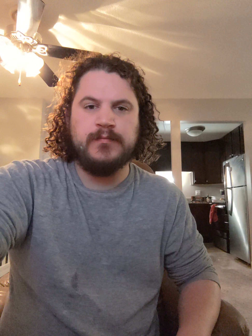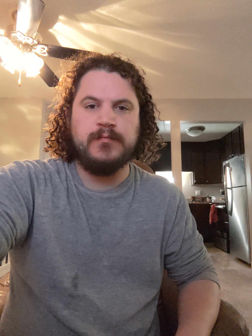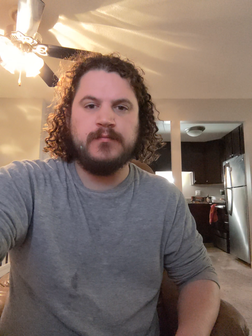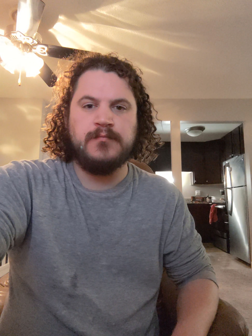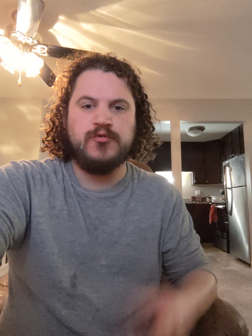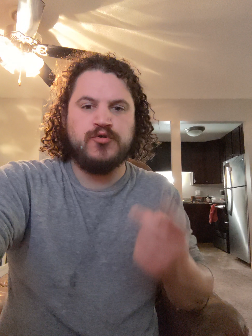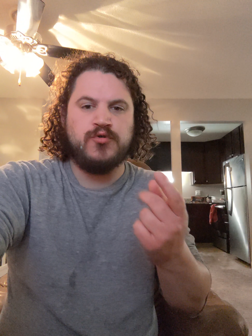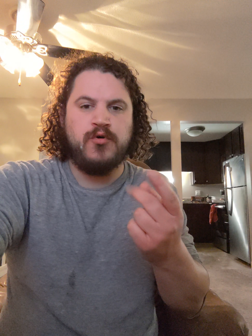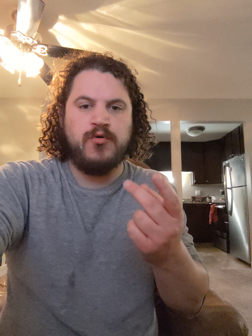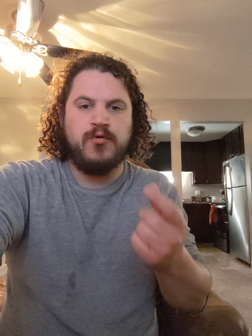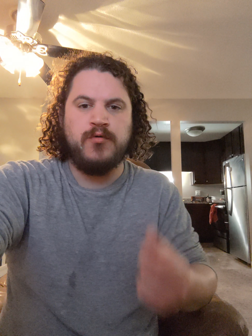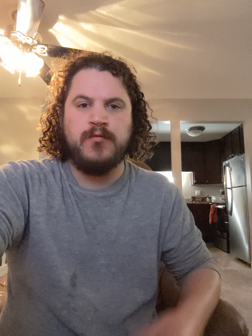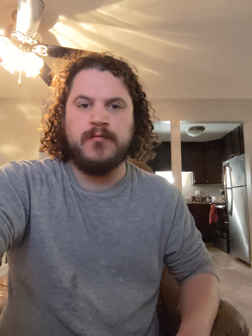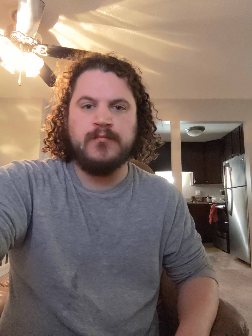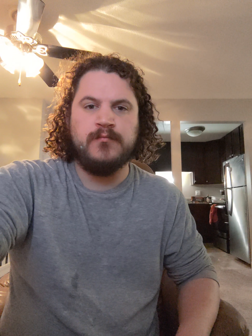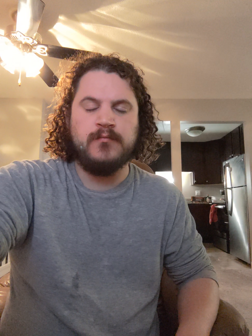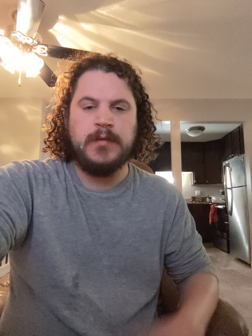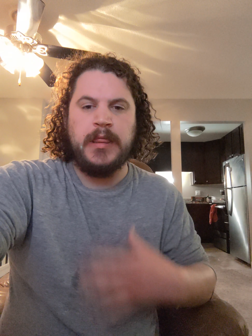dog